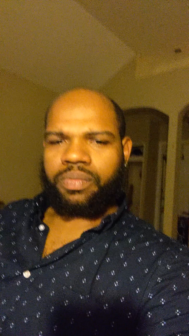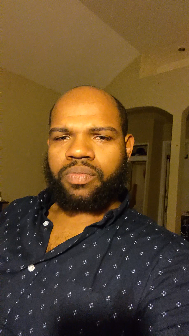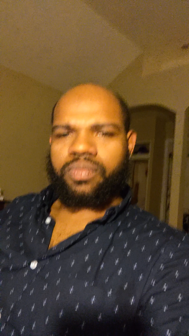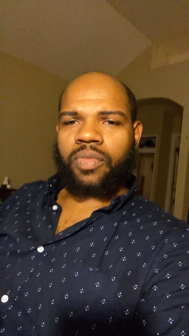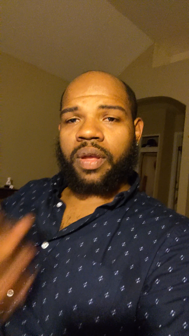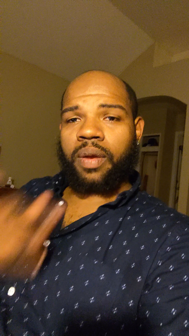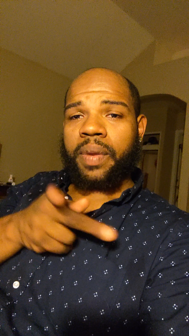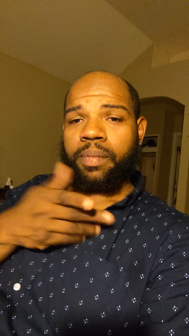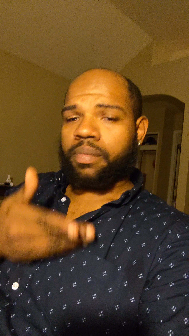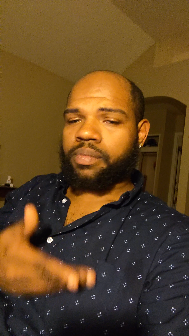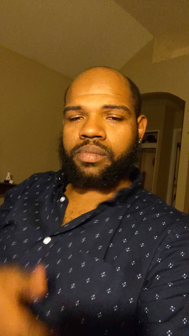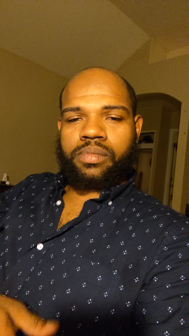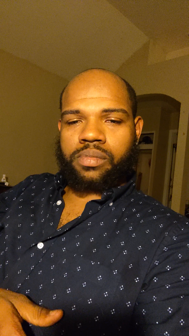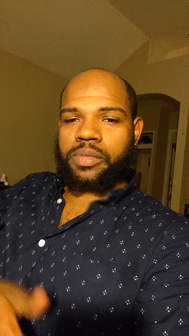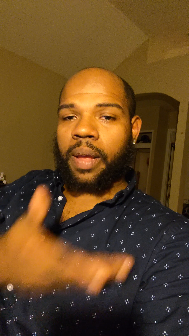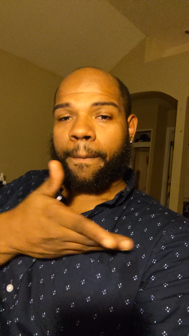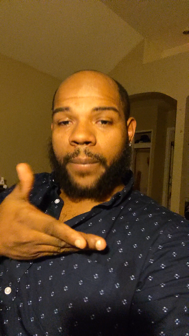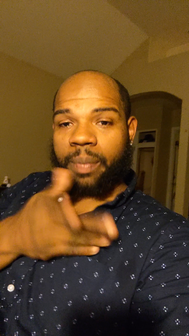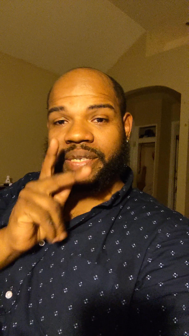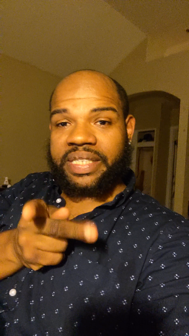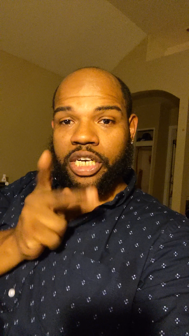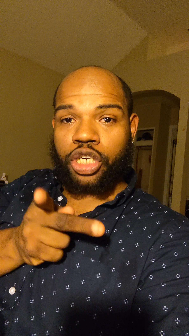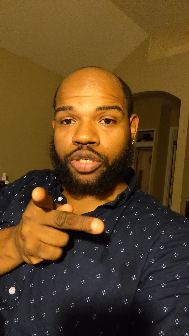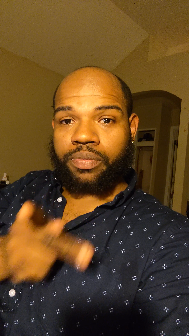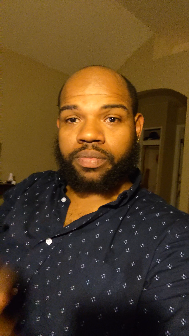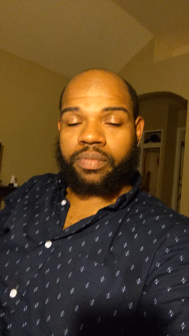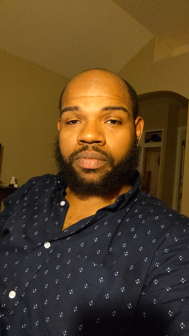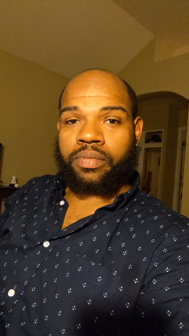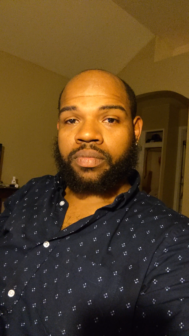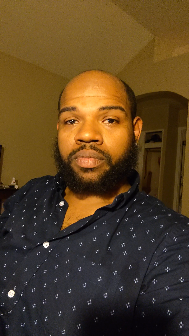babysitter